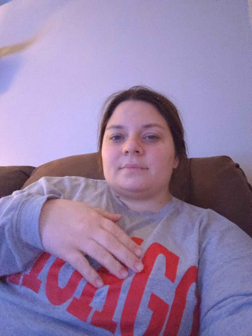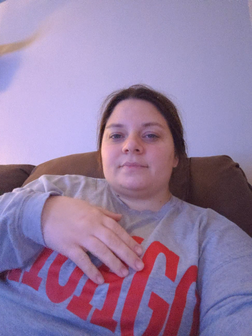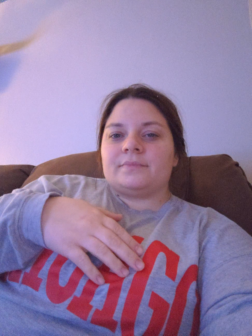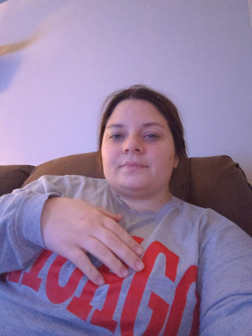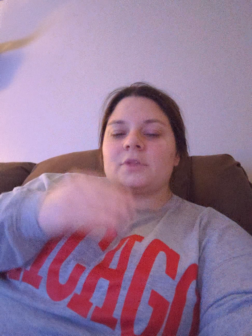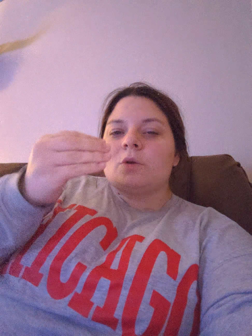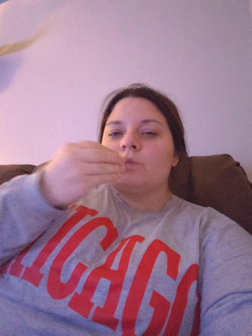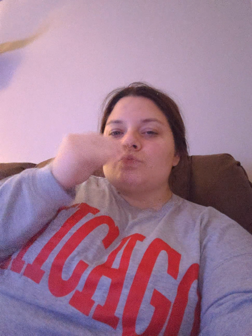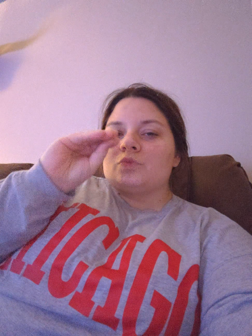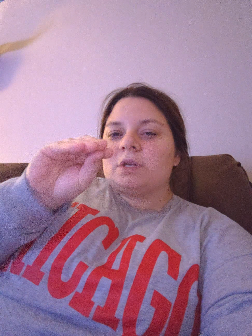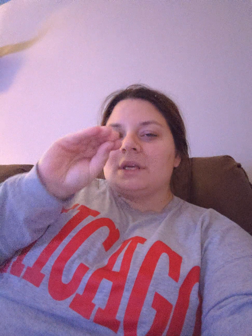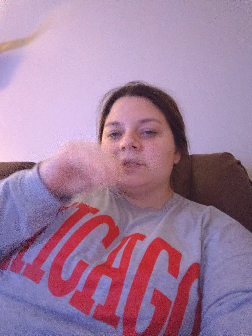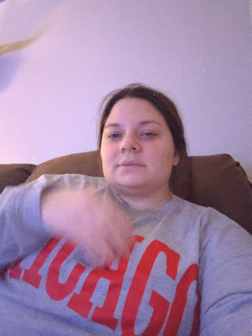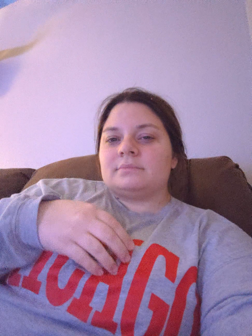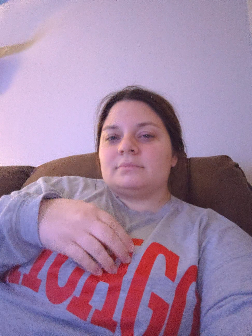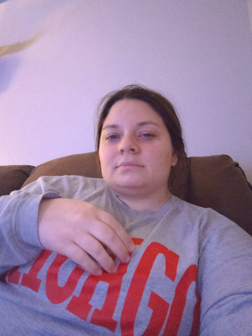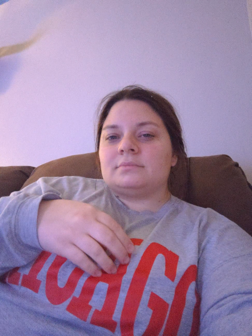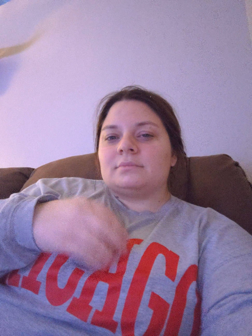kiss